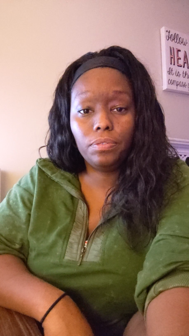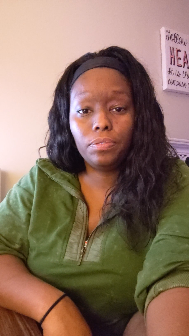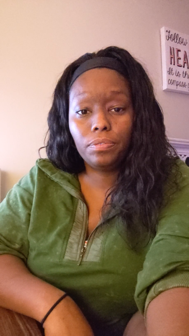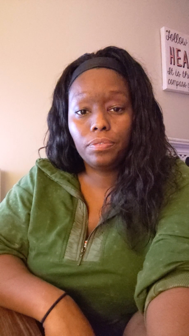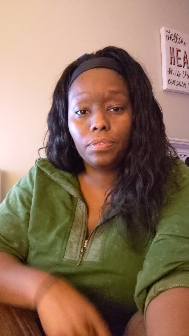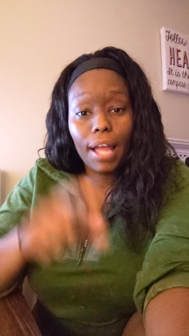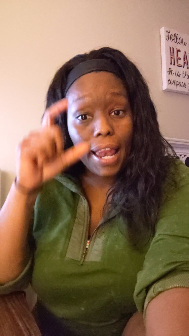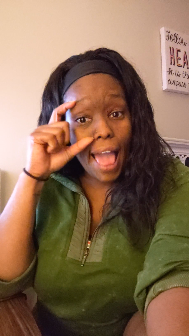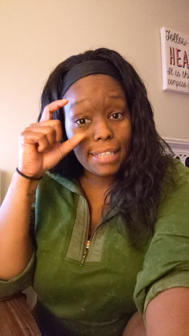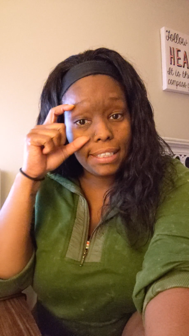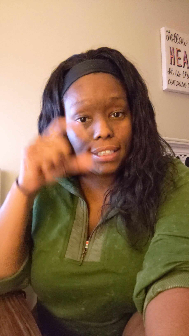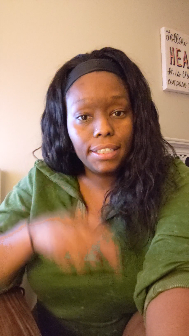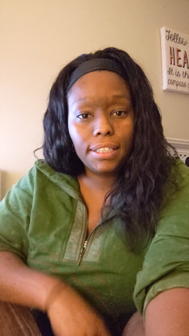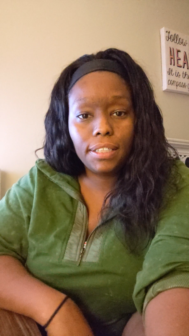glasses